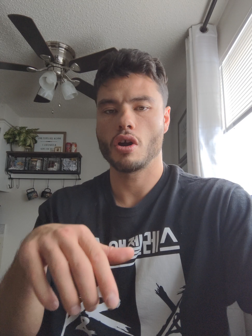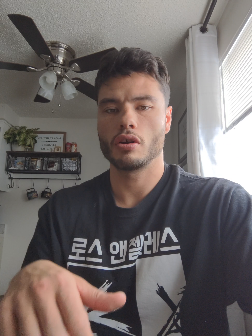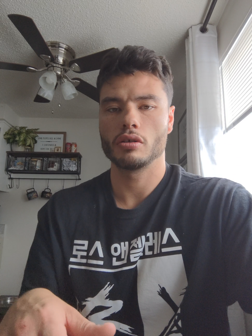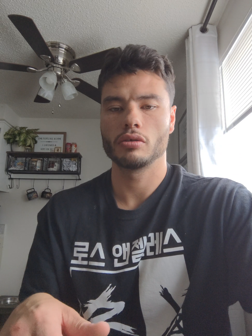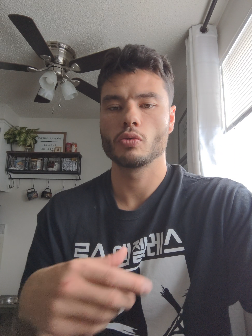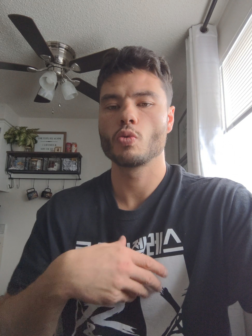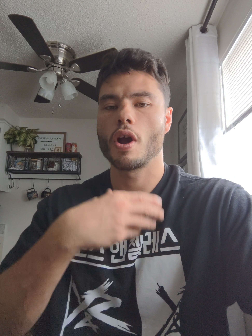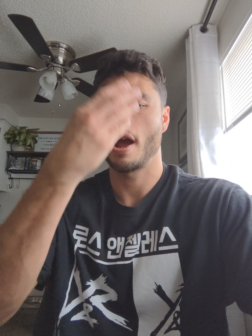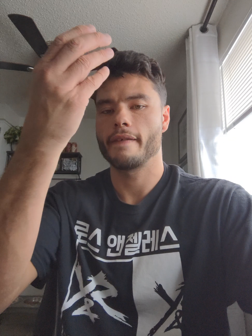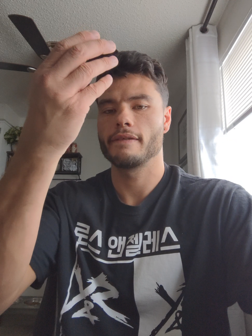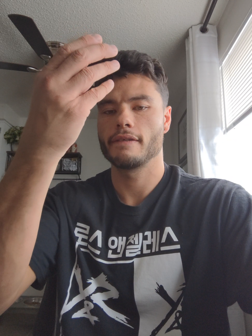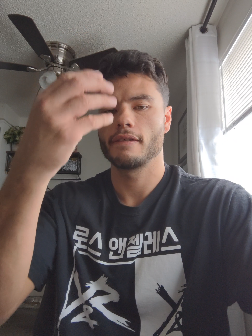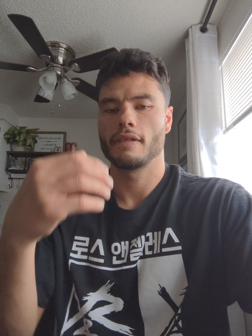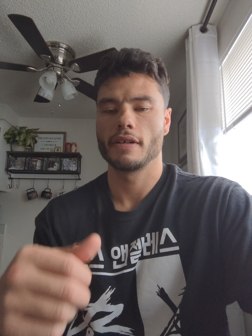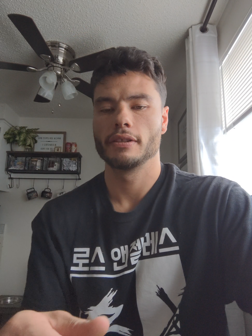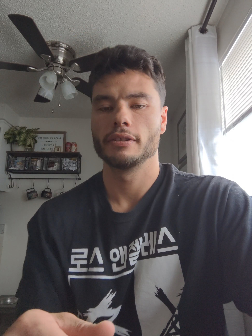giraffe